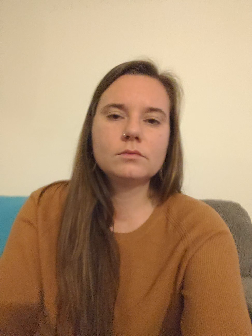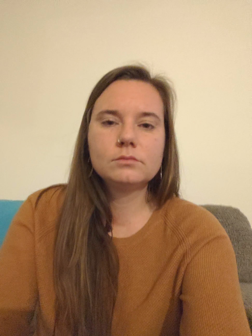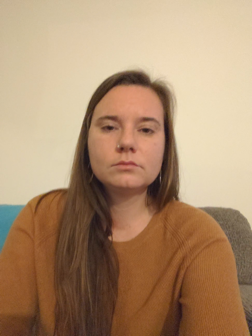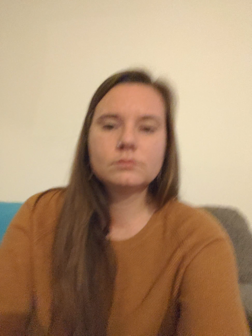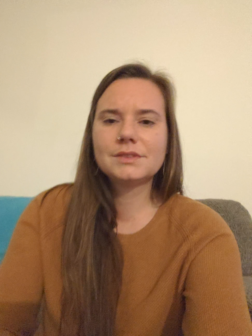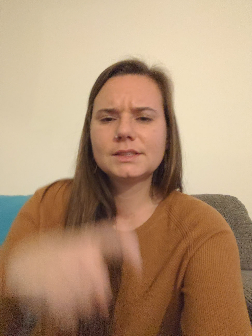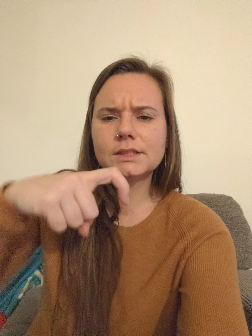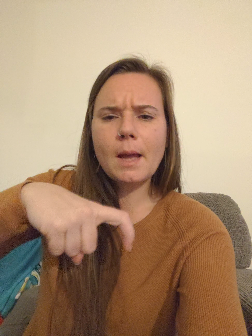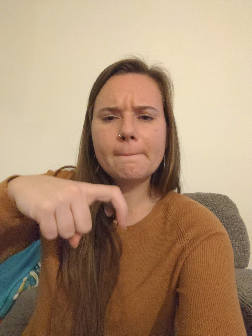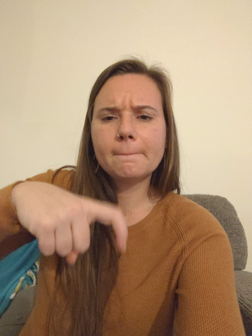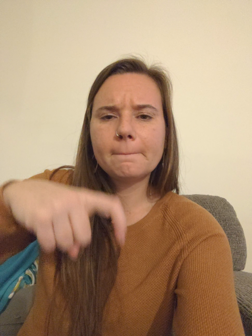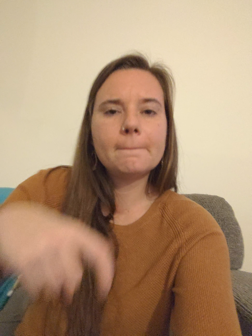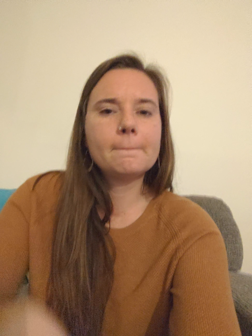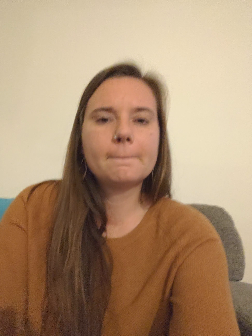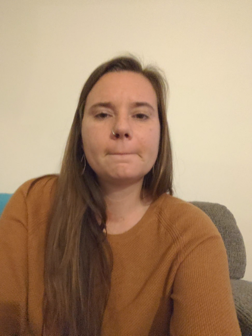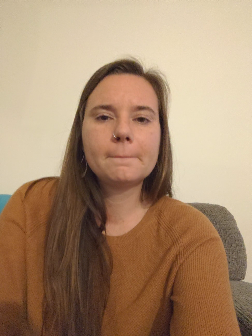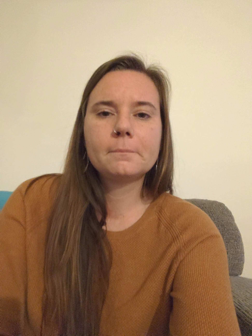time